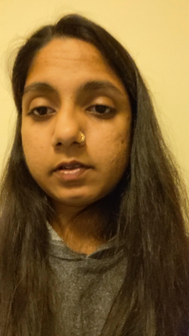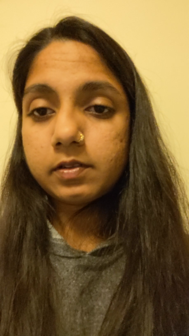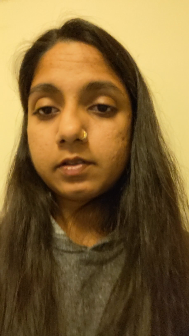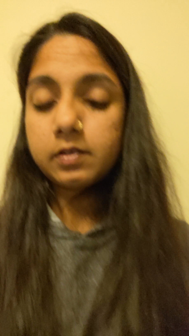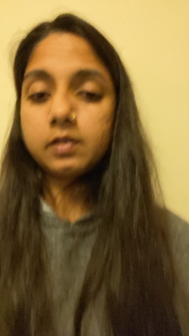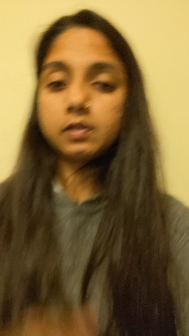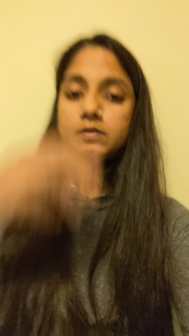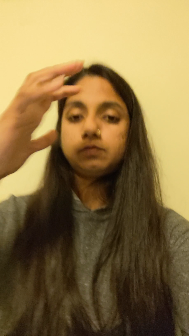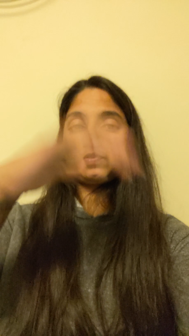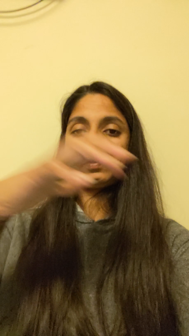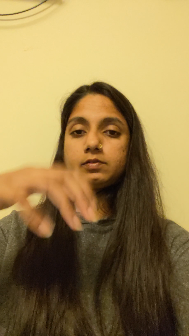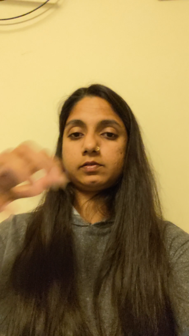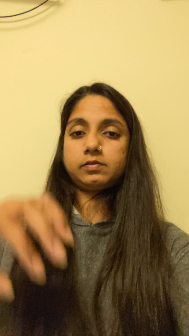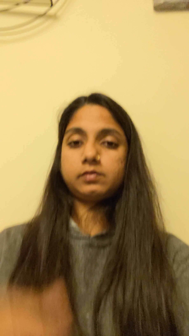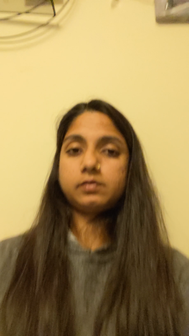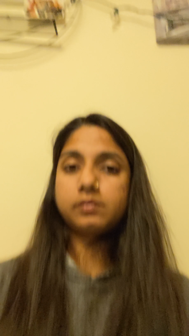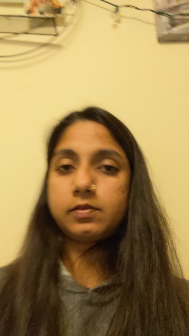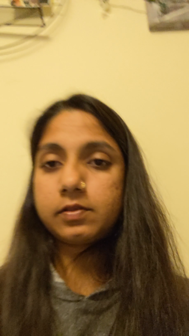grapes